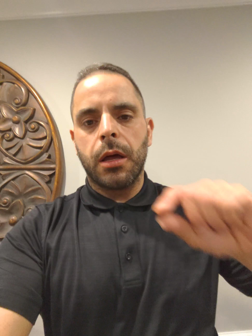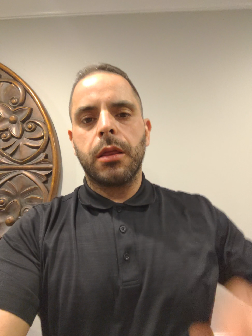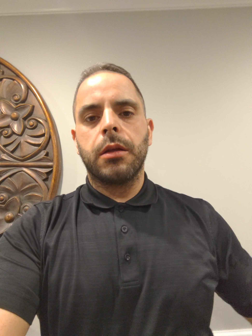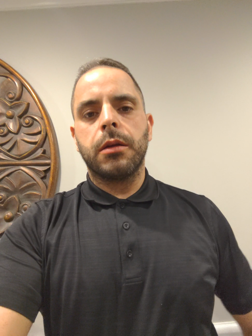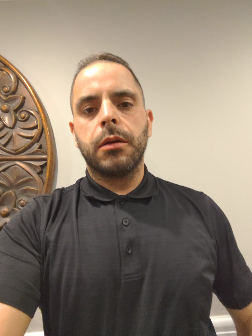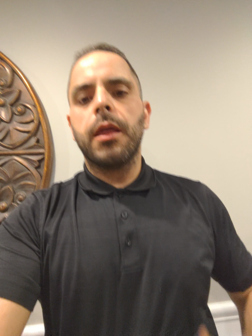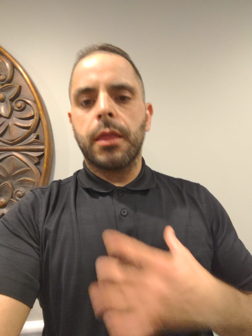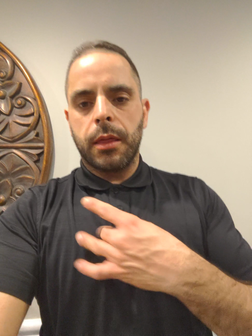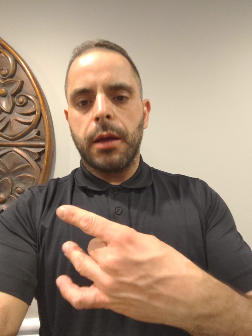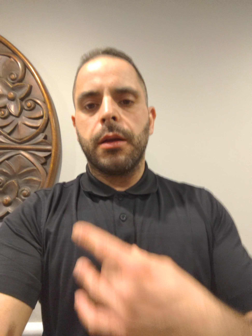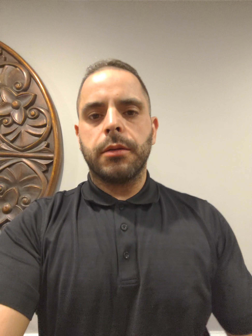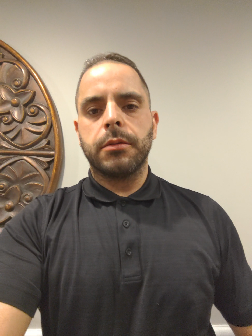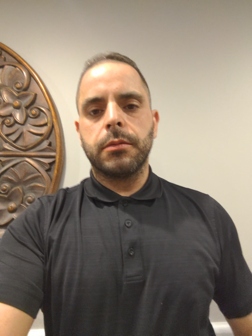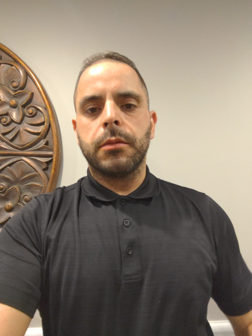like